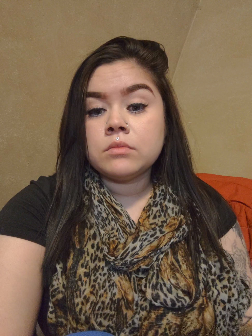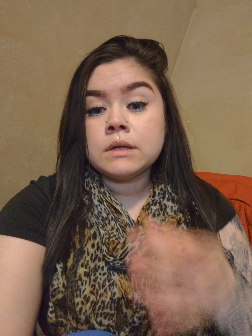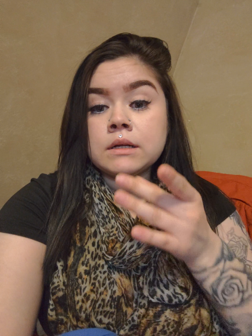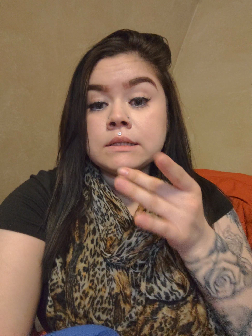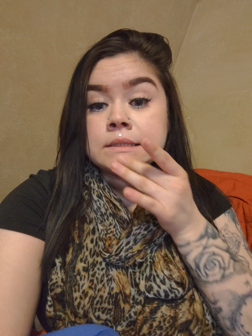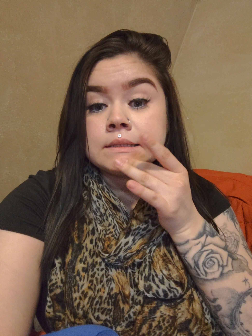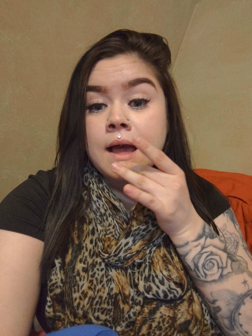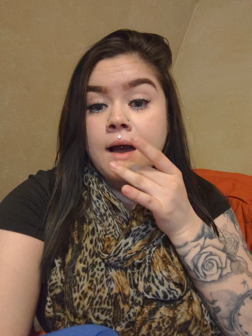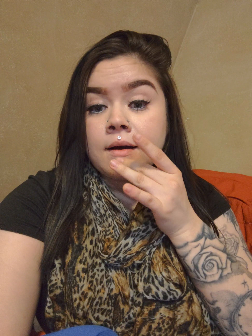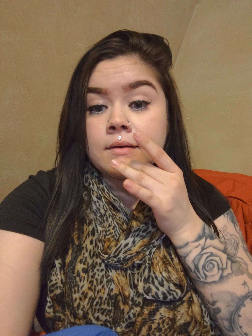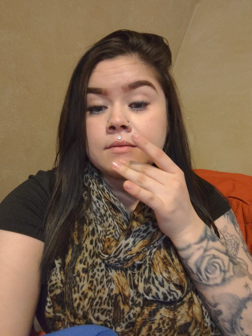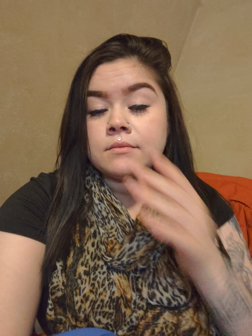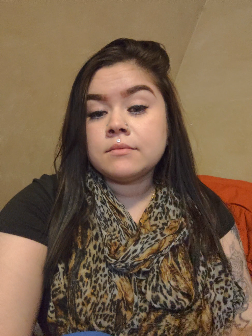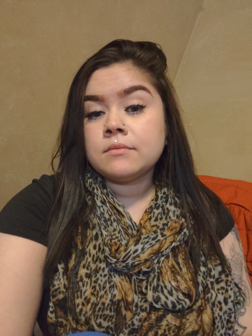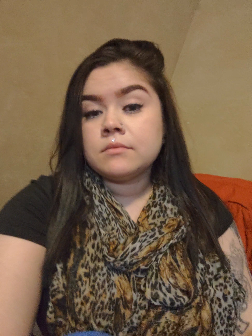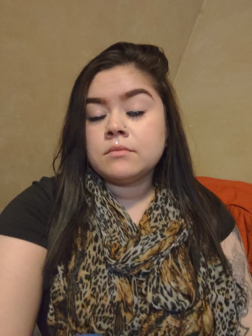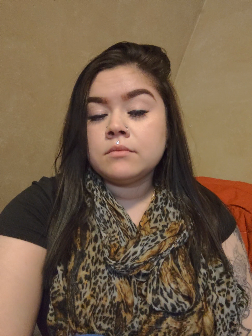snack